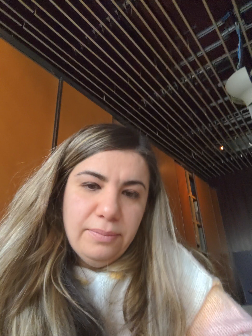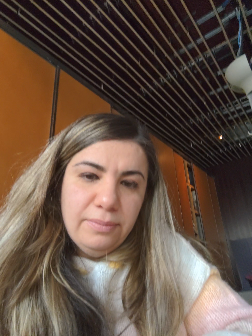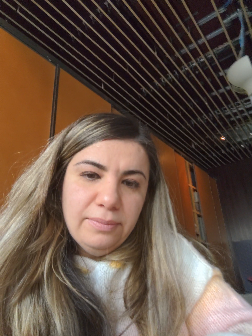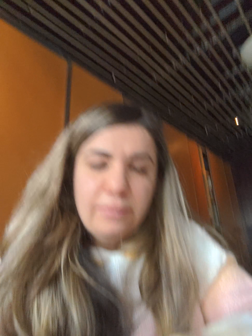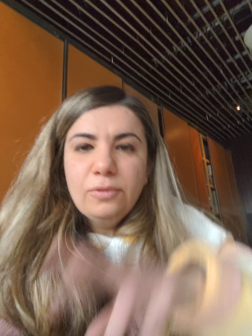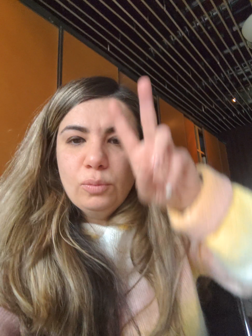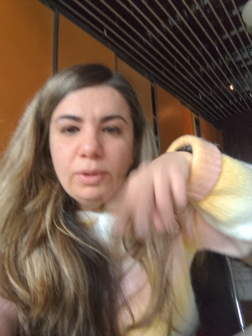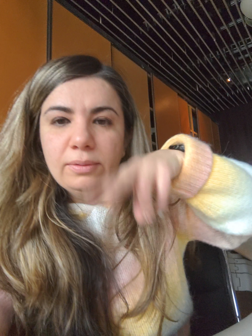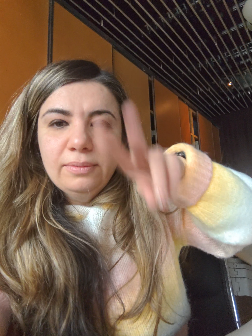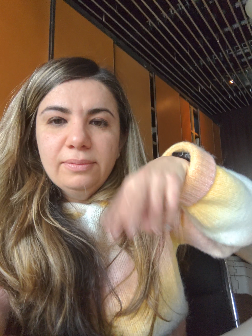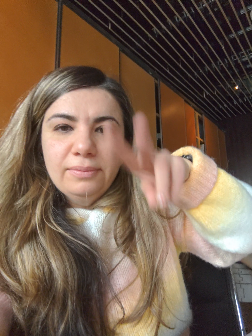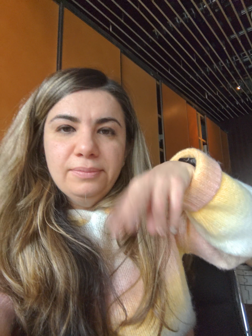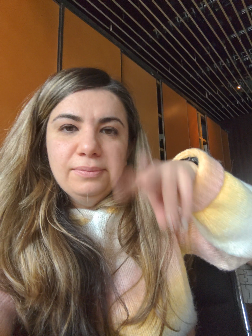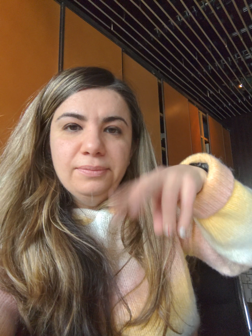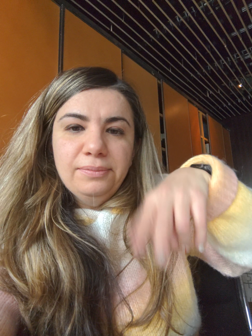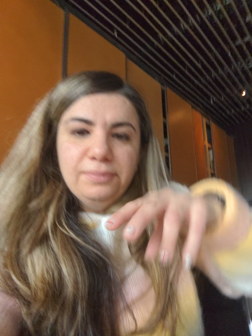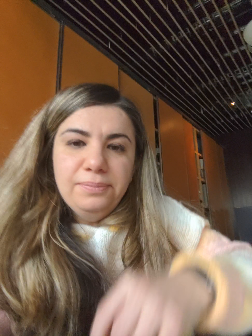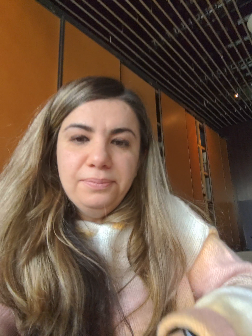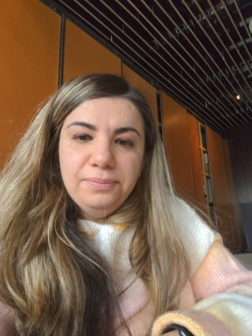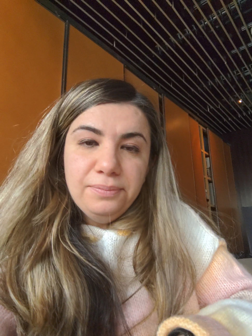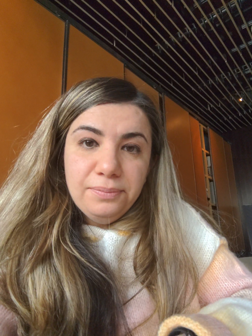read